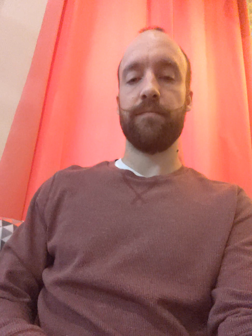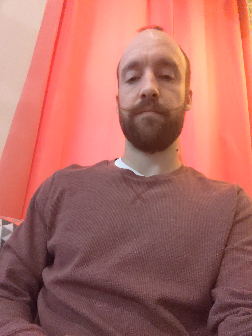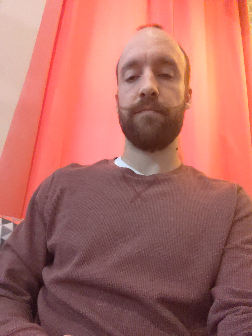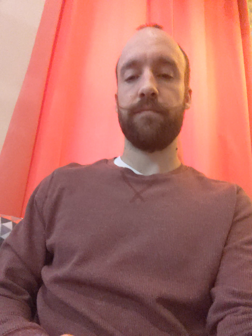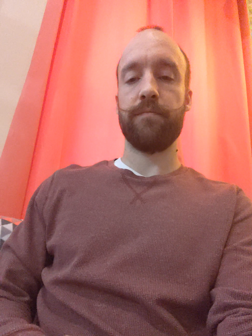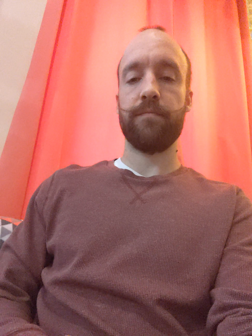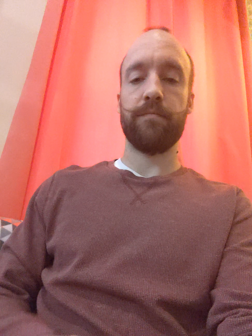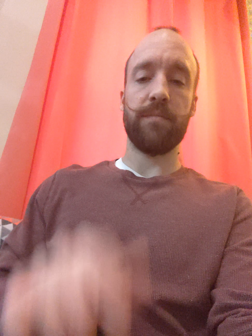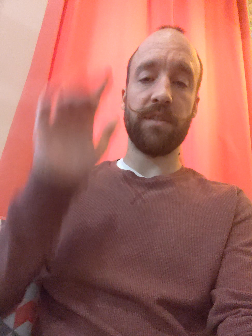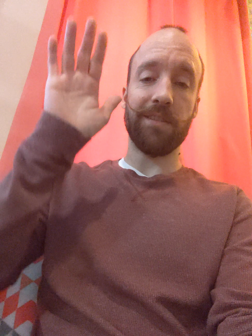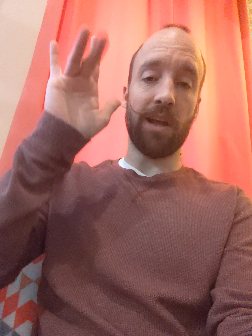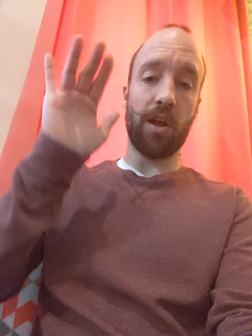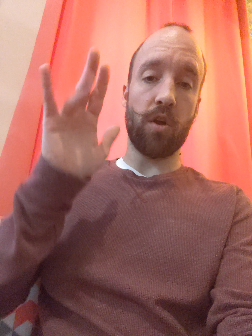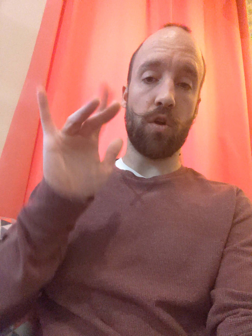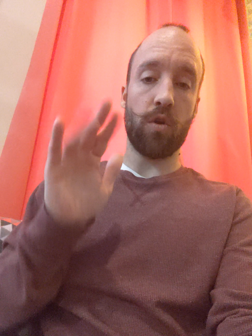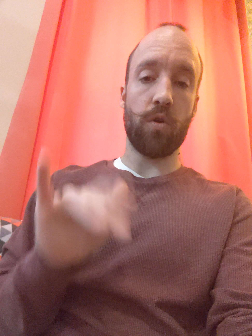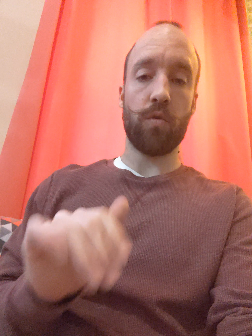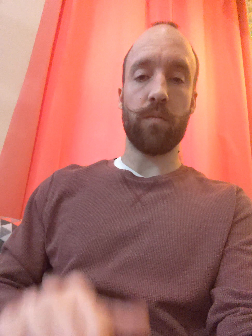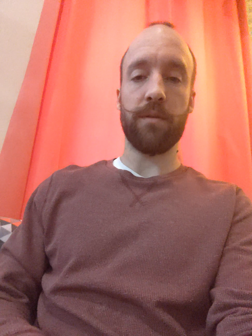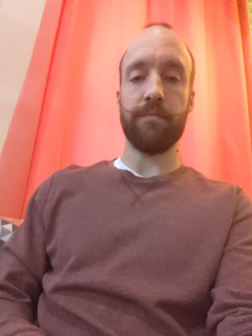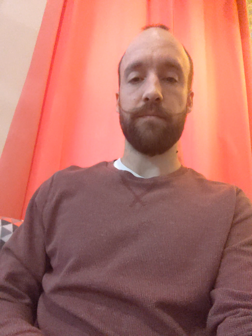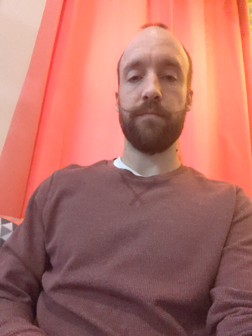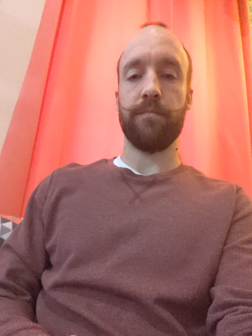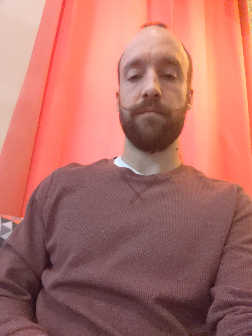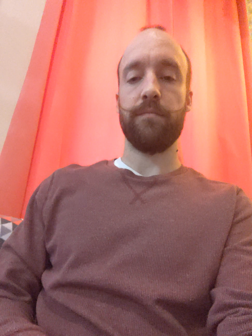snow